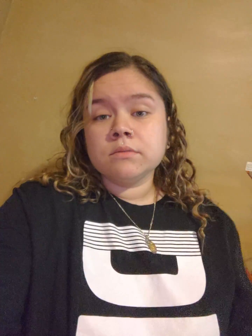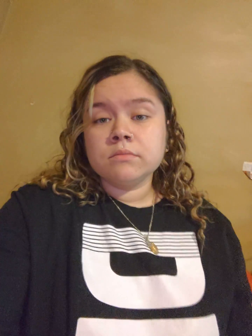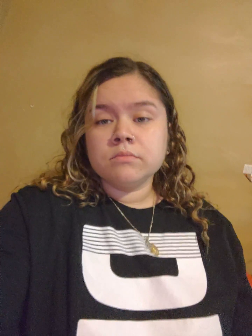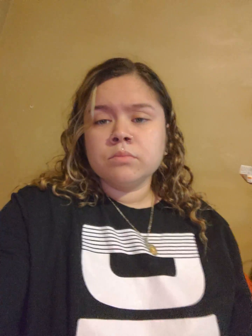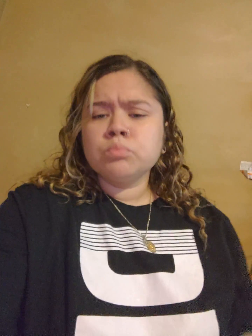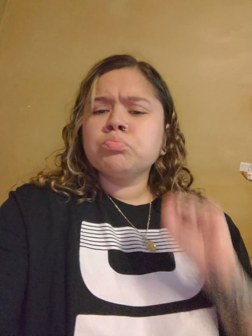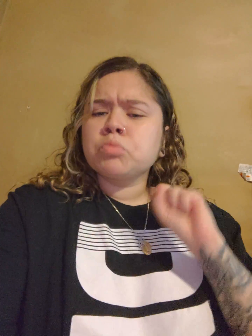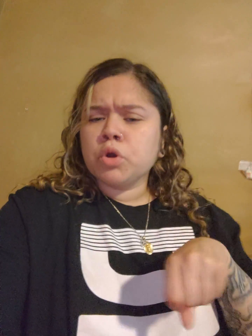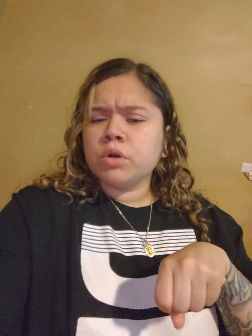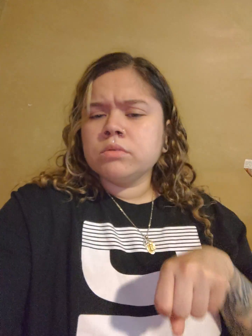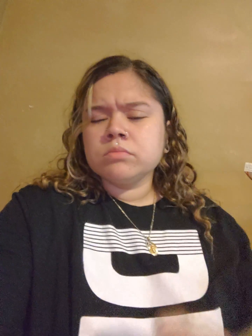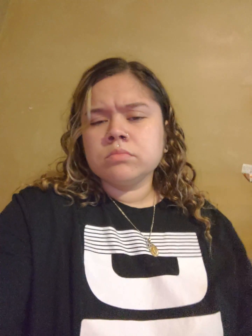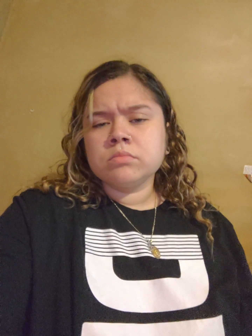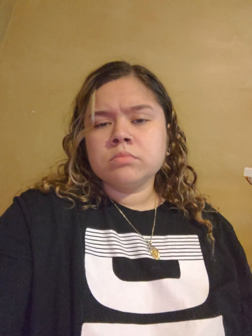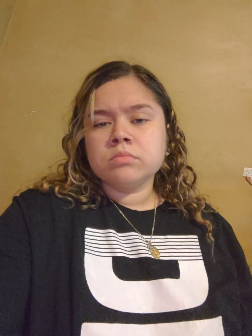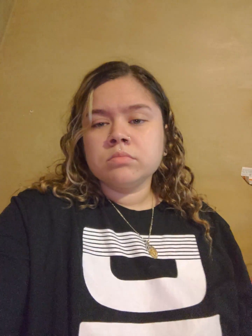could